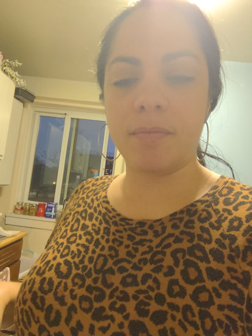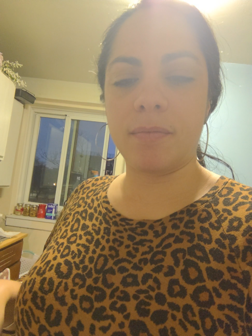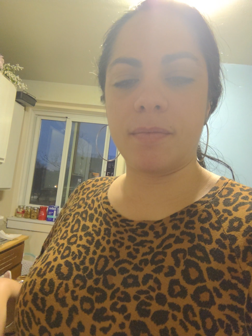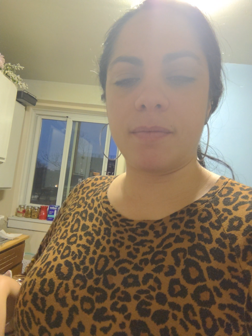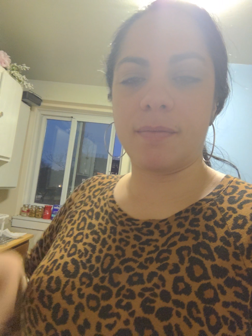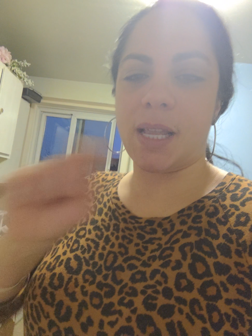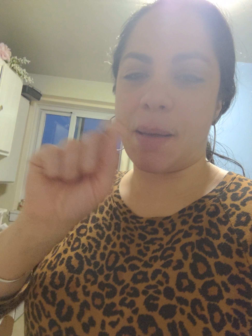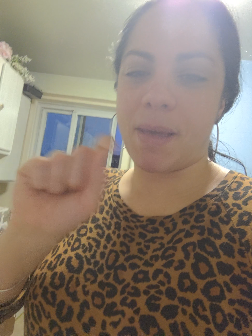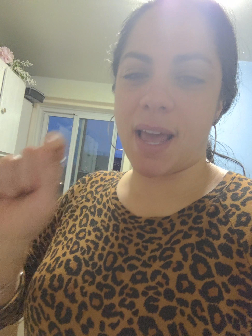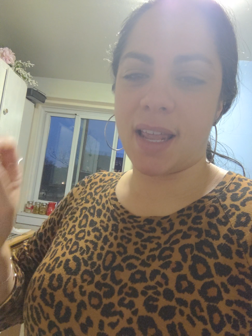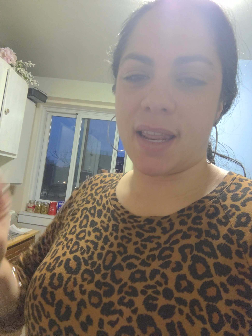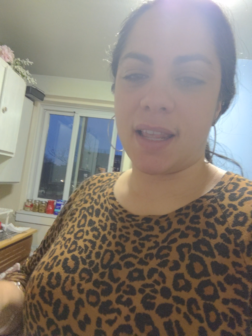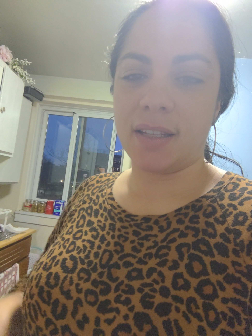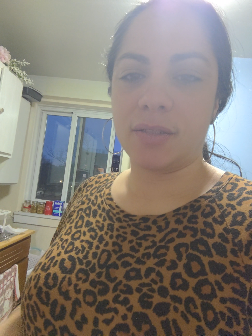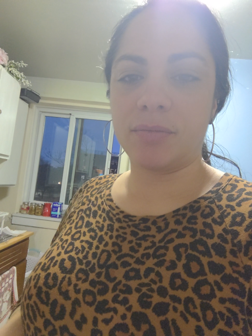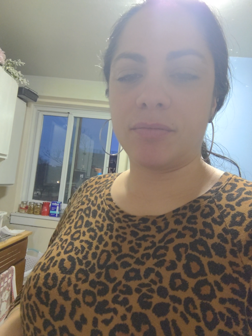pen